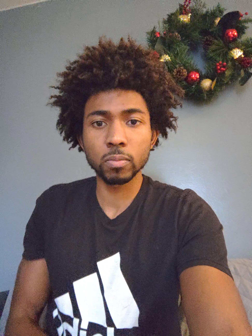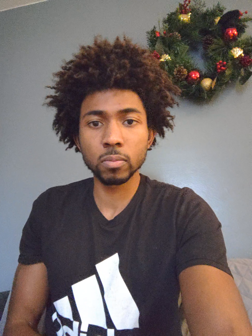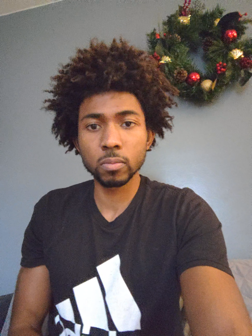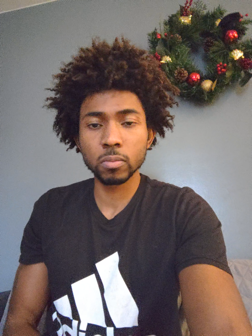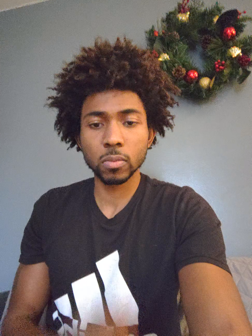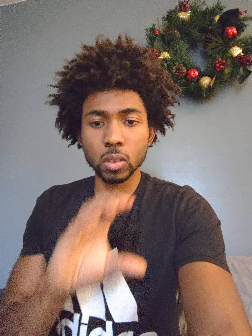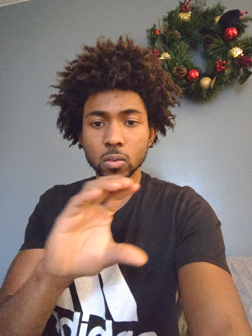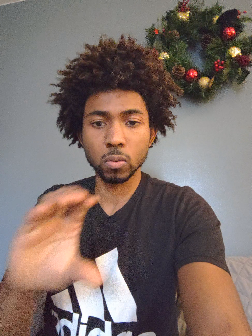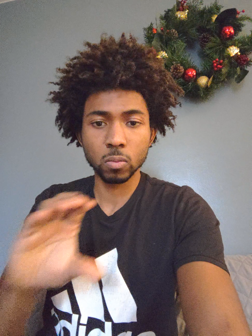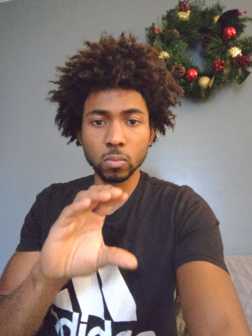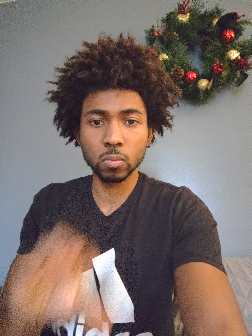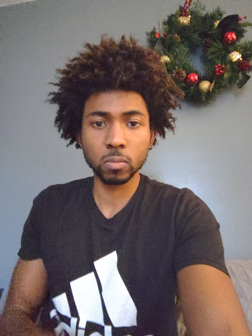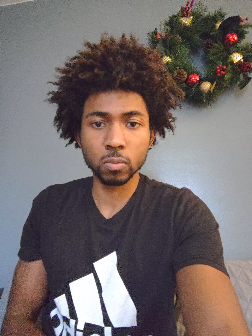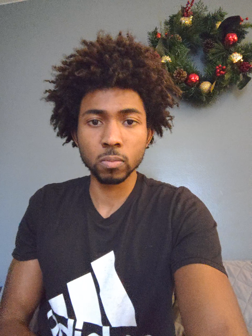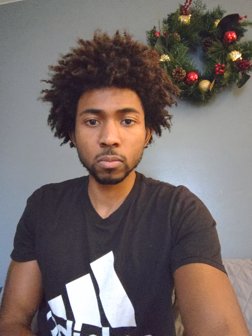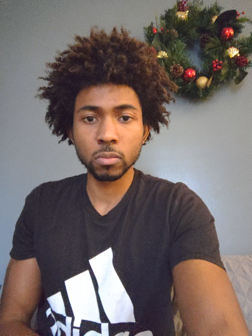chocolate